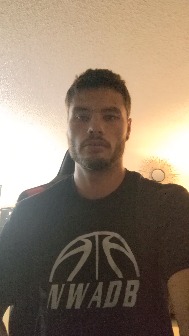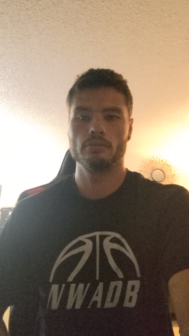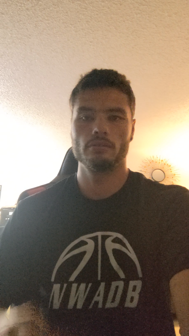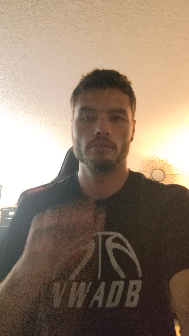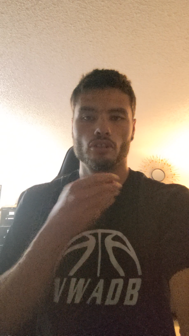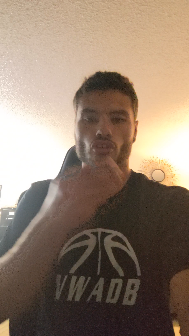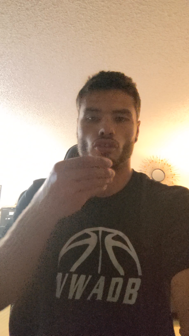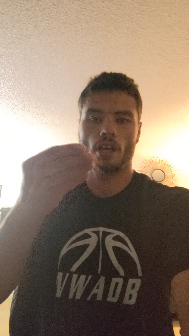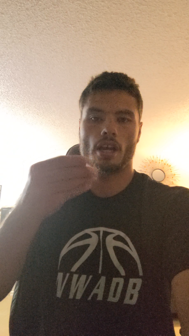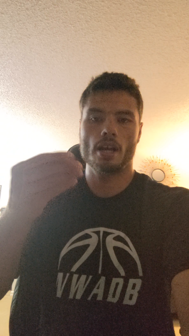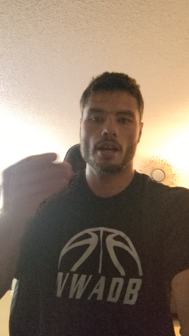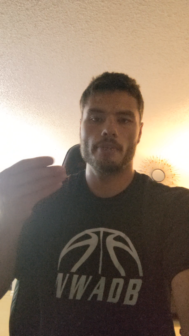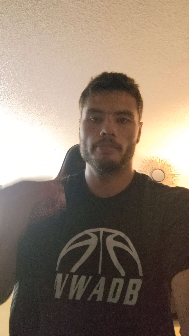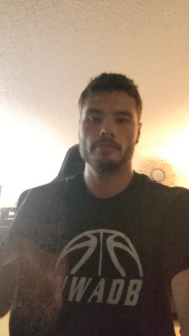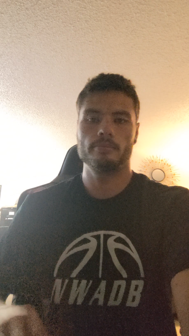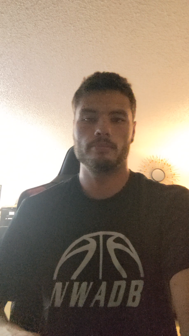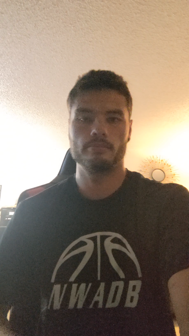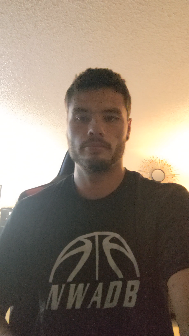shopping